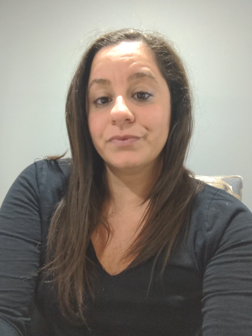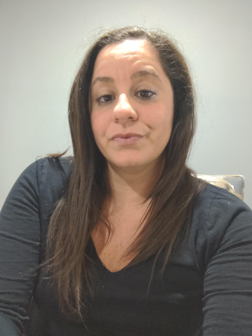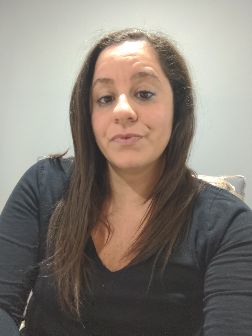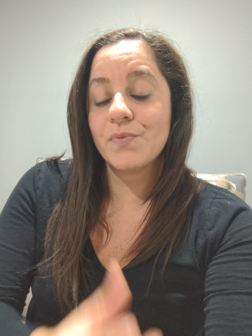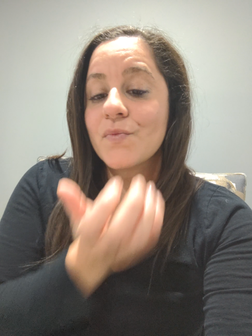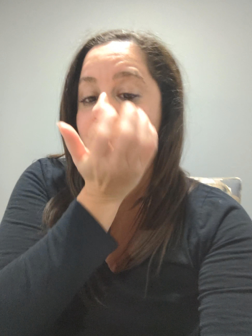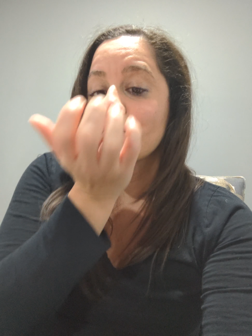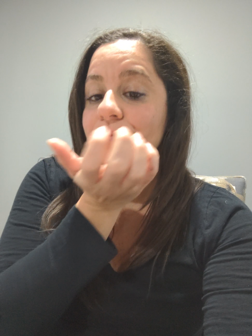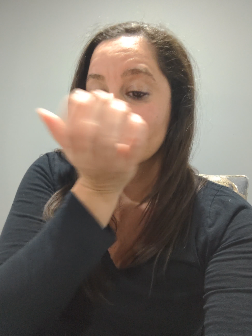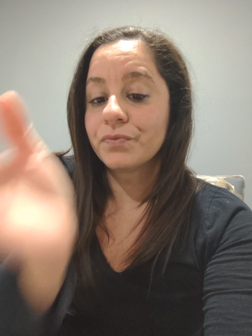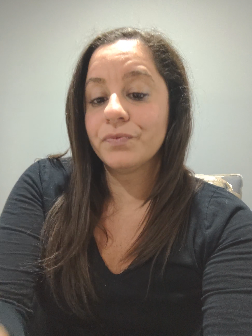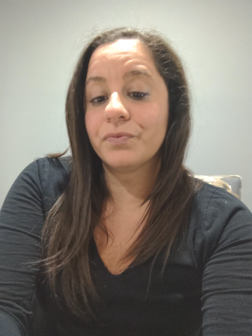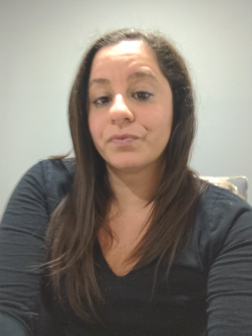grass